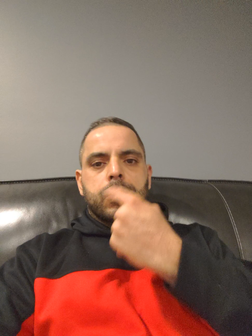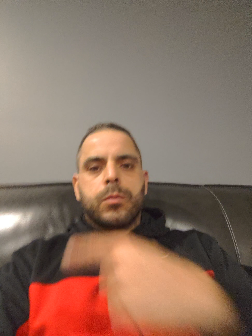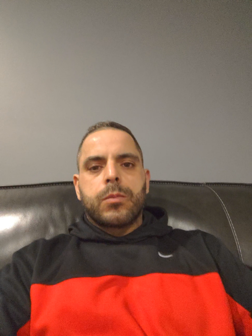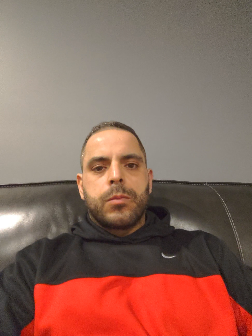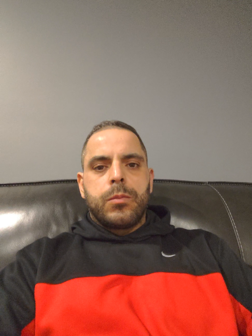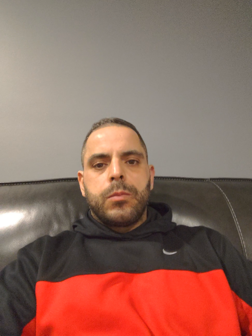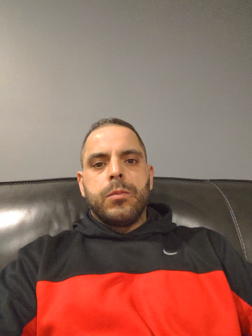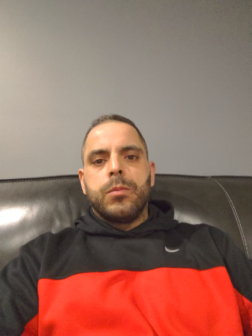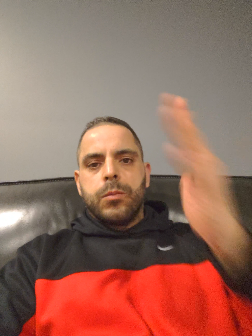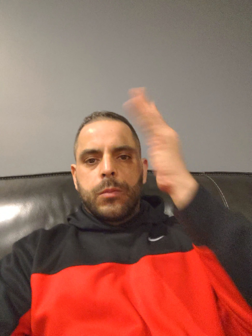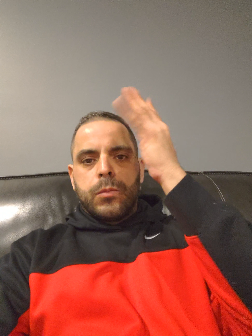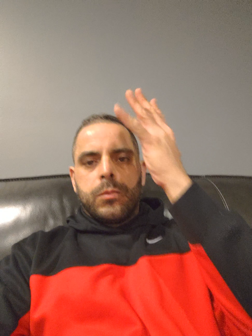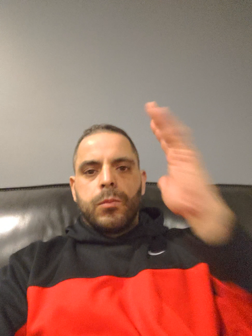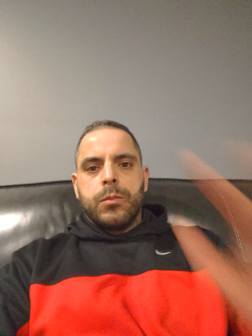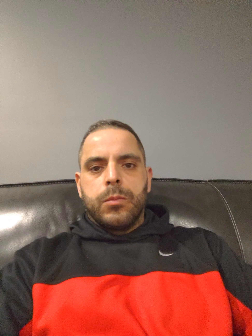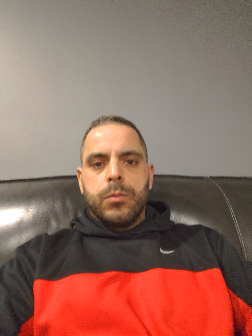tree